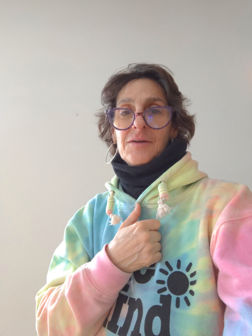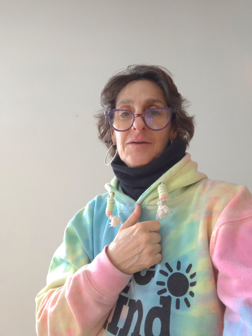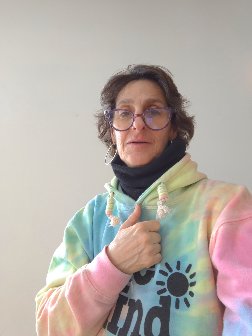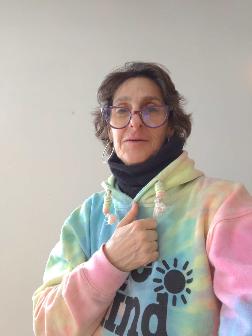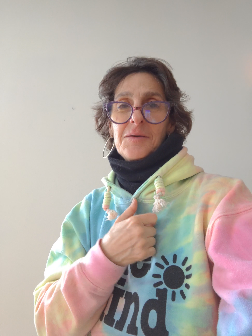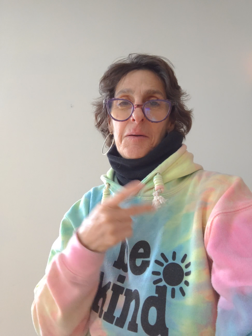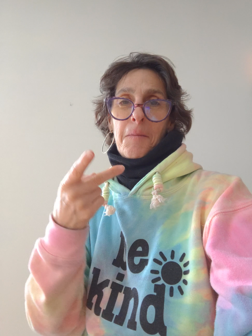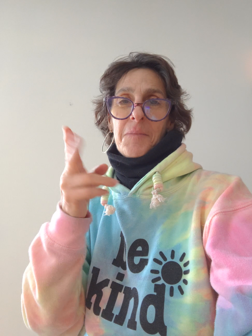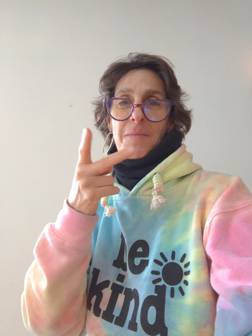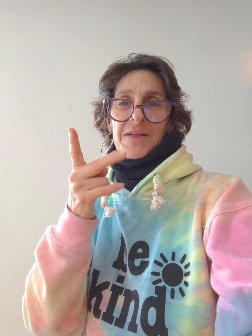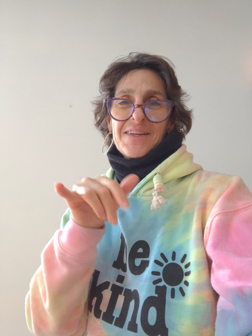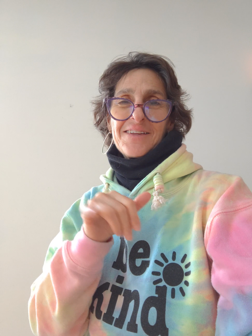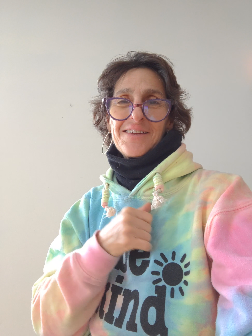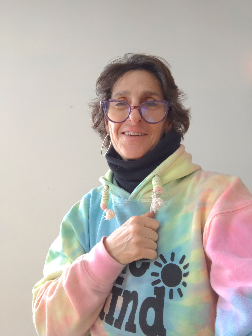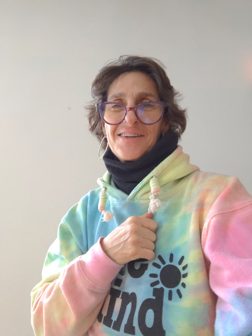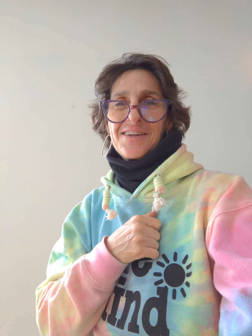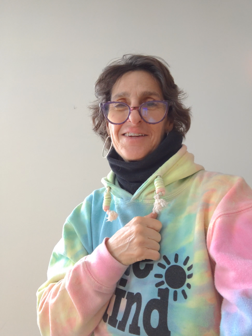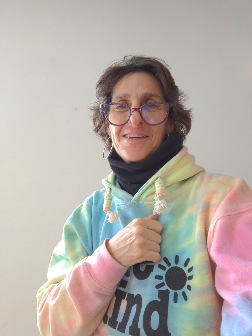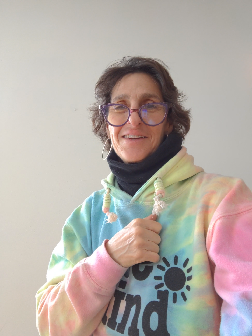puppy